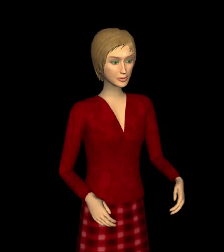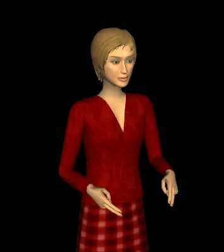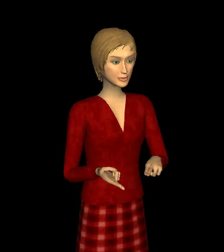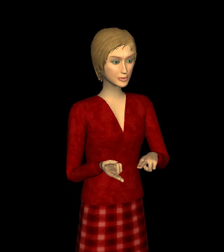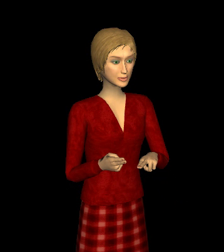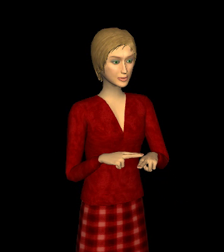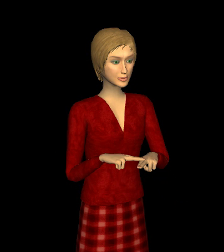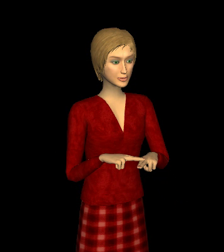موت